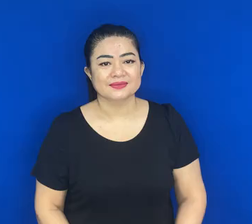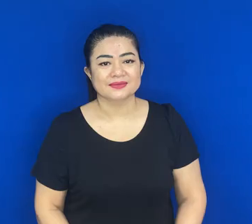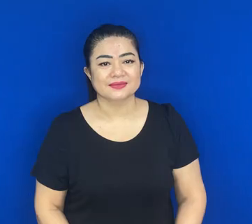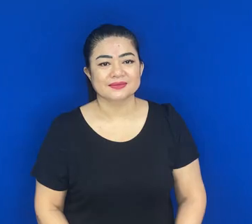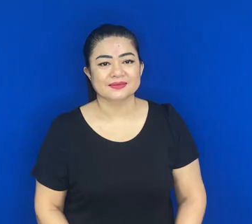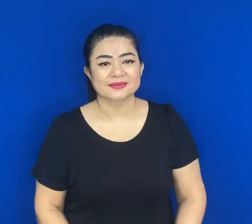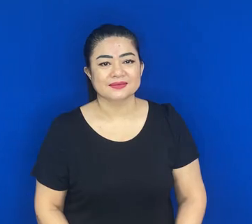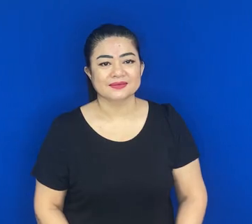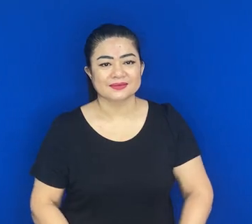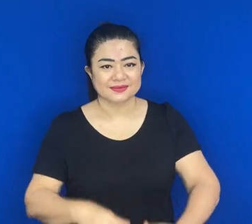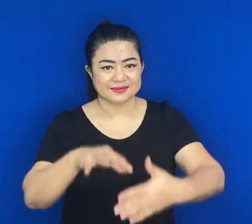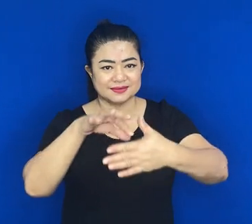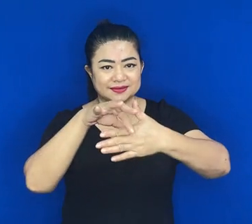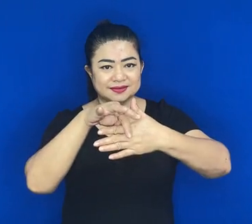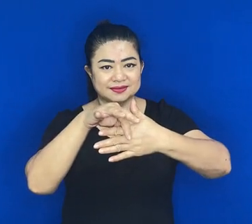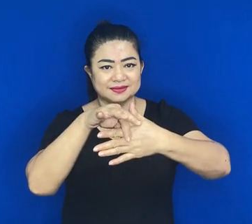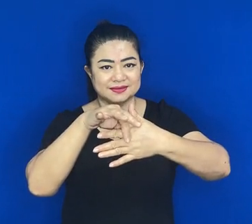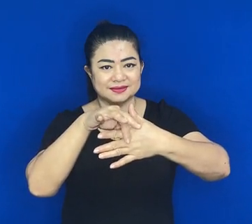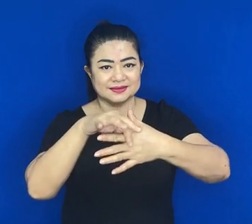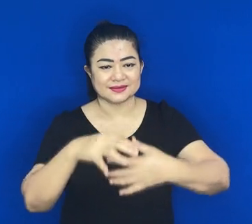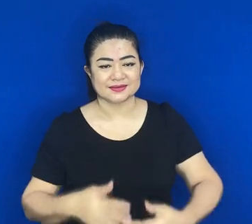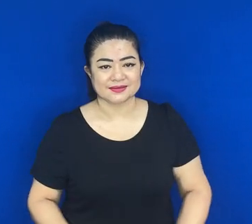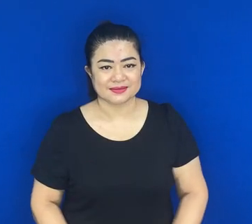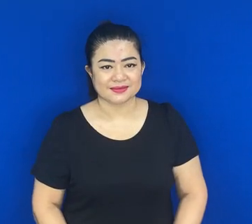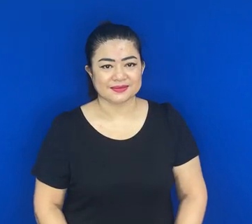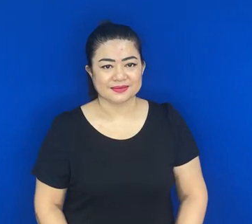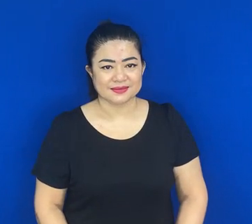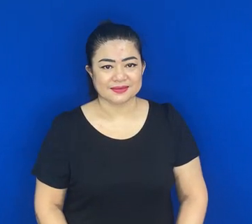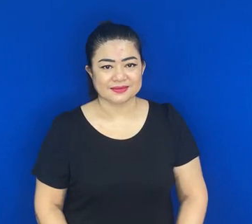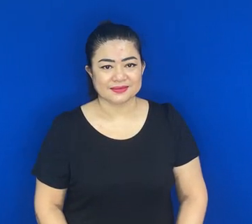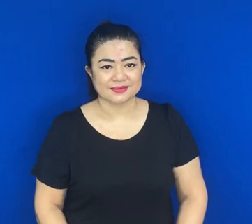meat